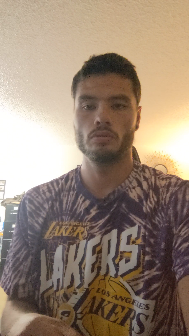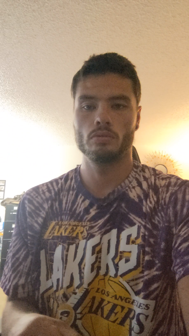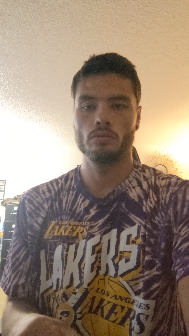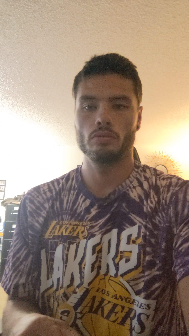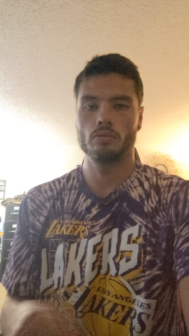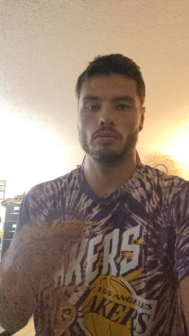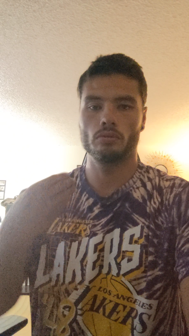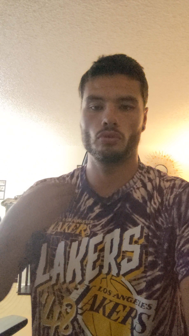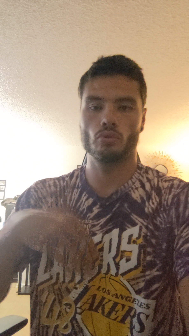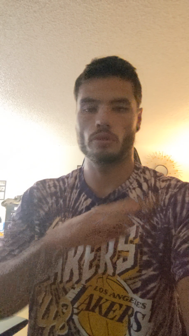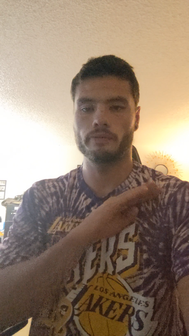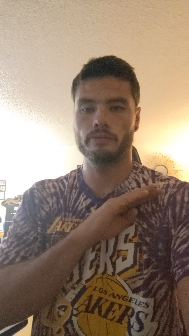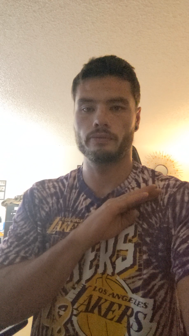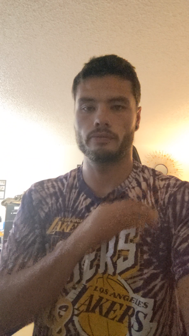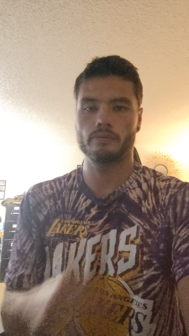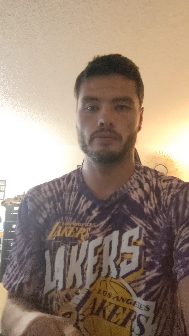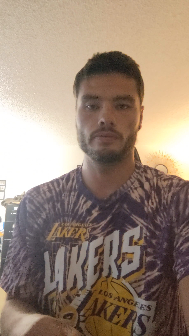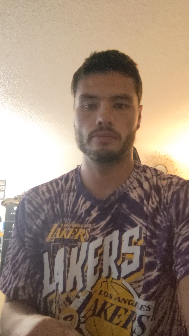scarf